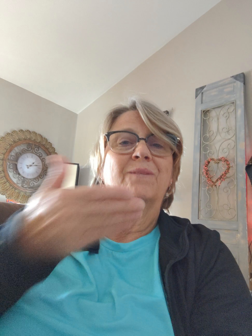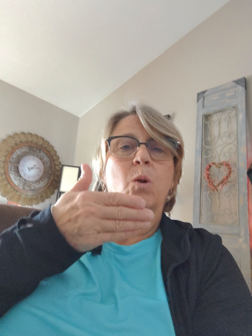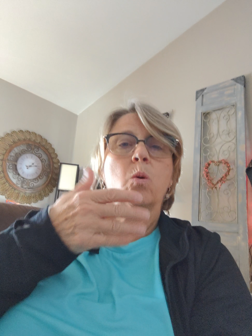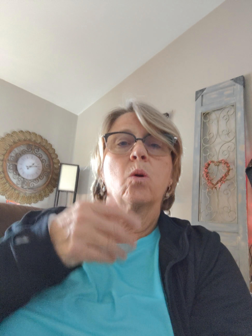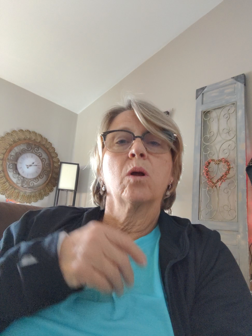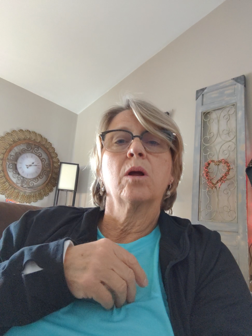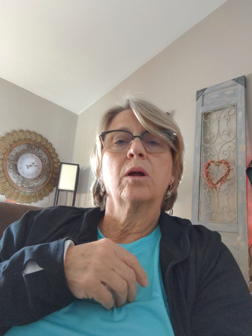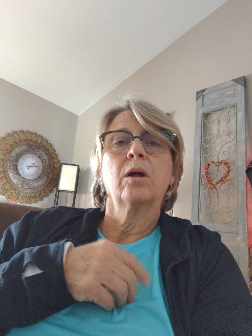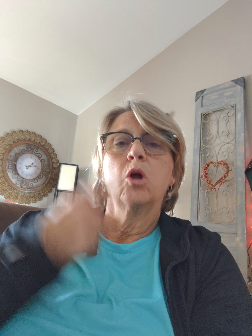before